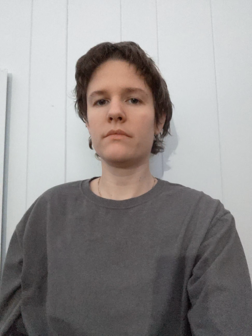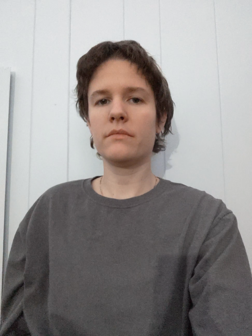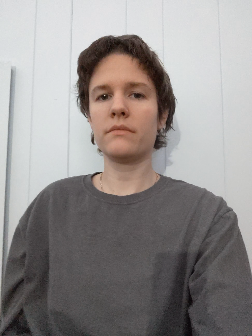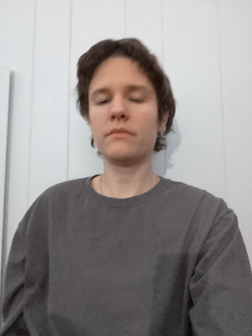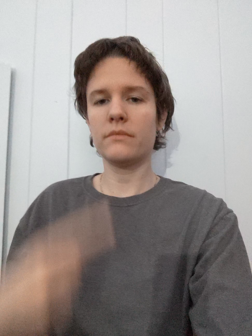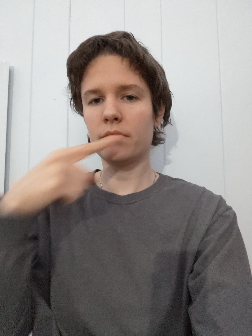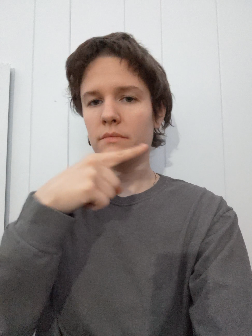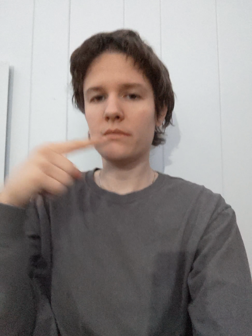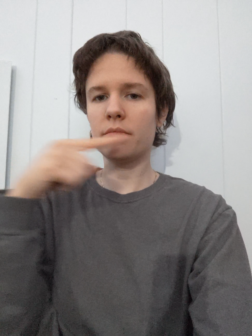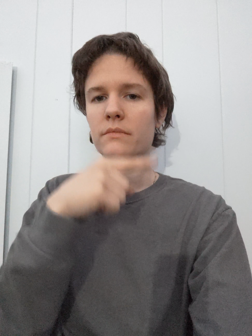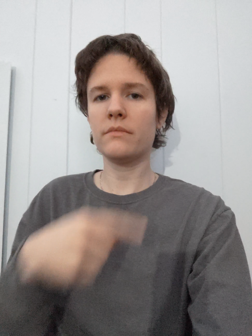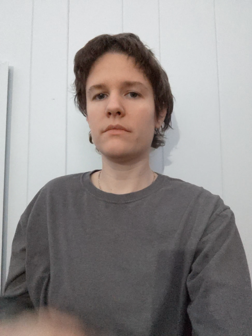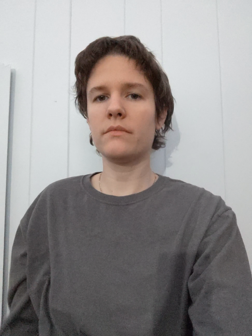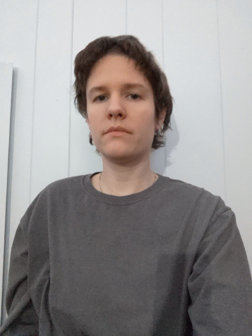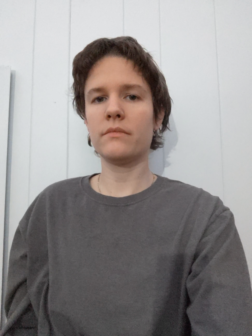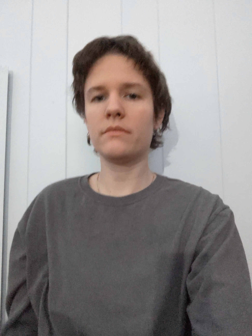toothbrush